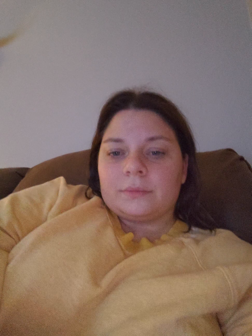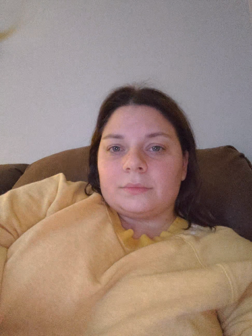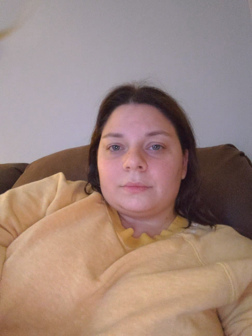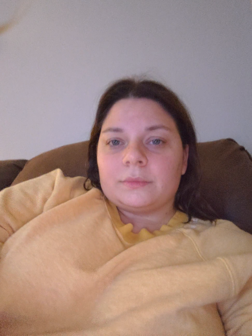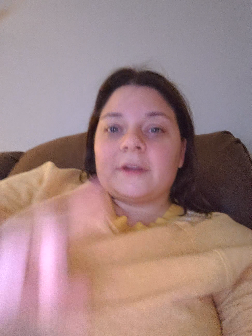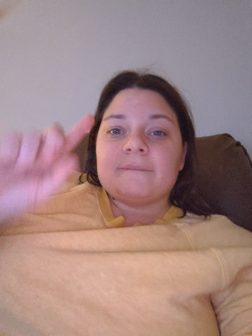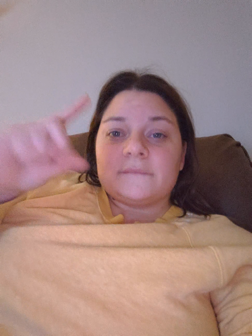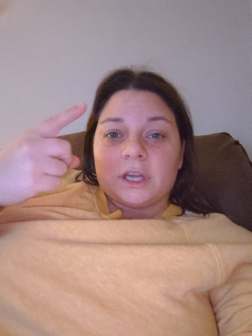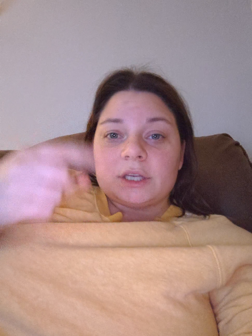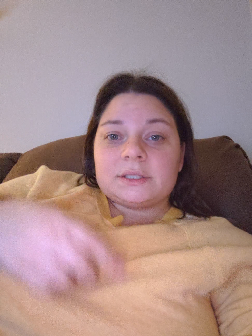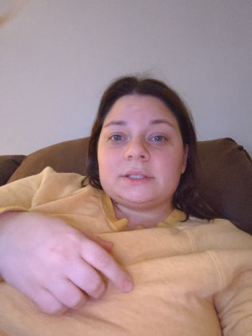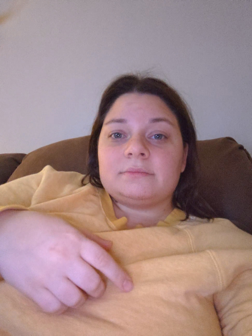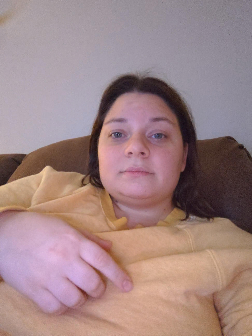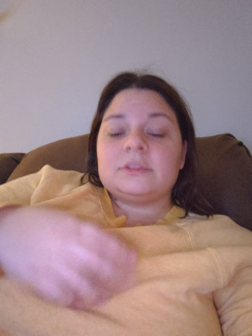first